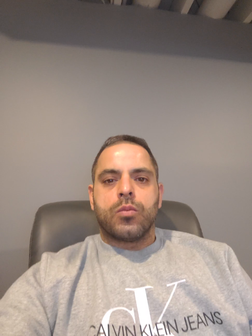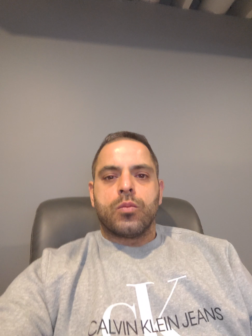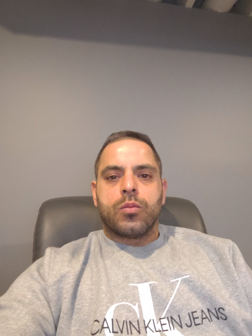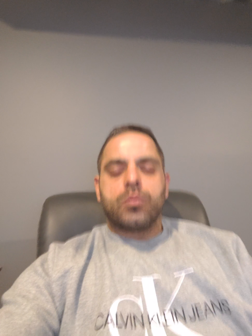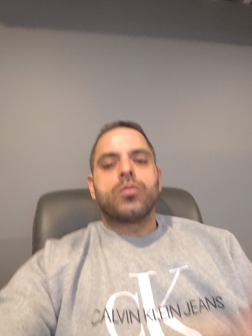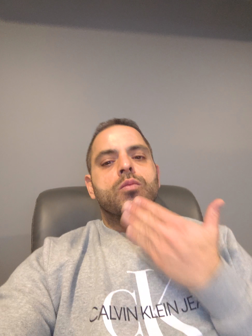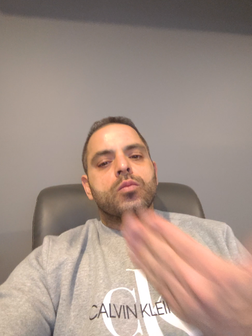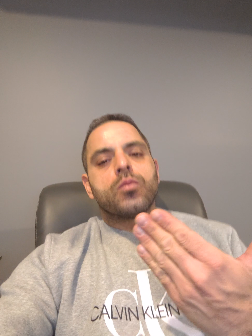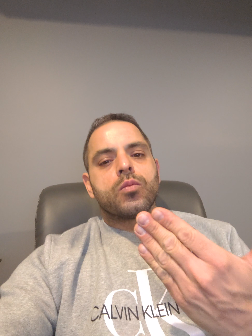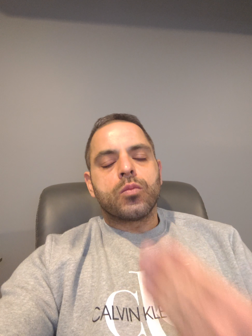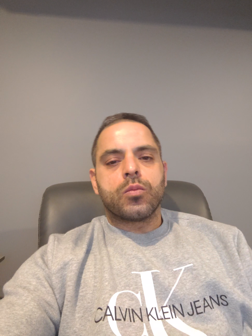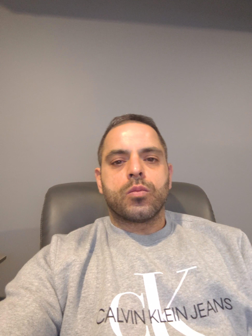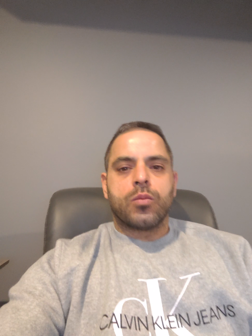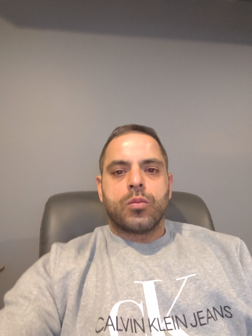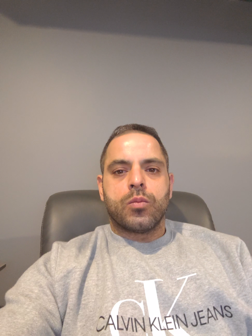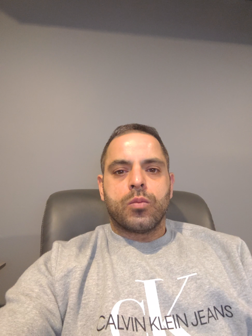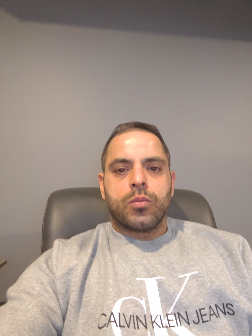thank you